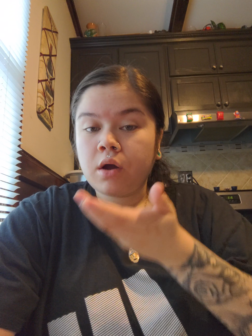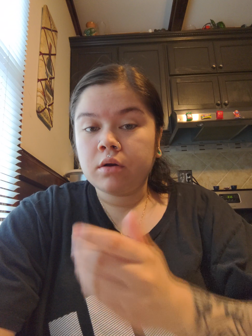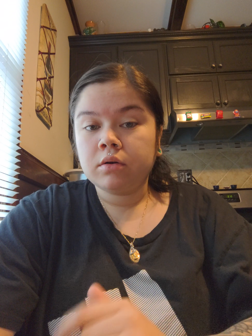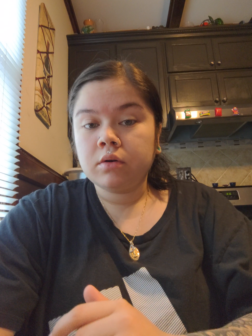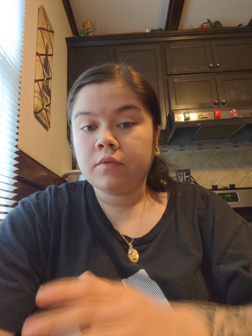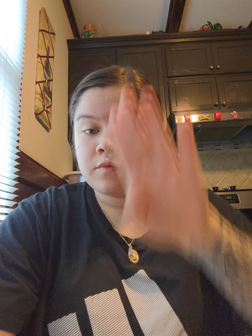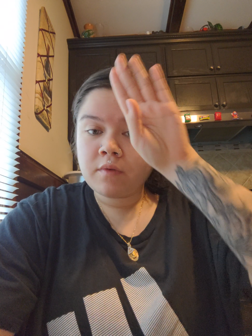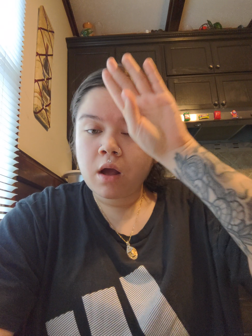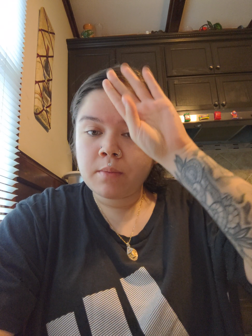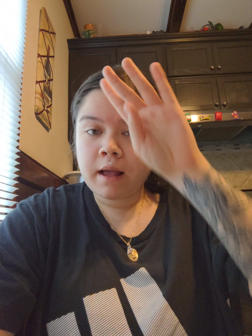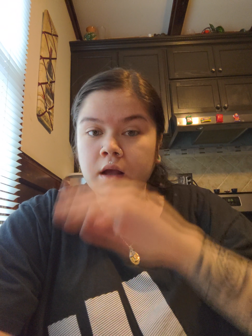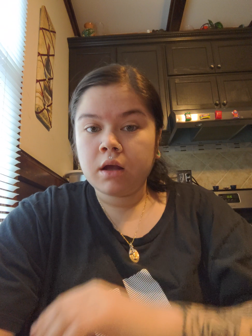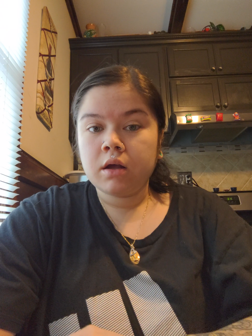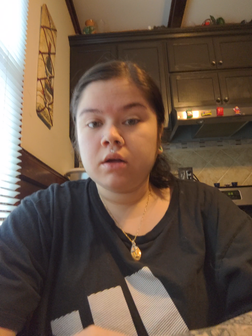fireman